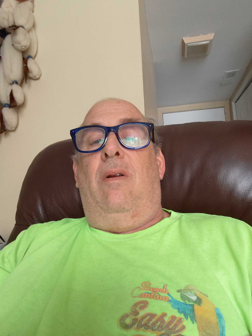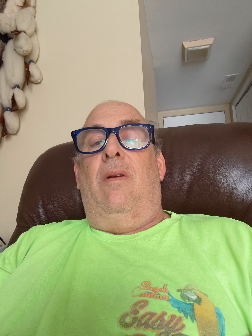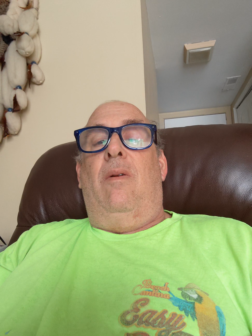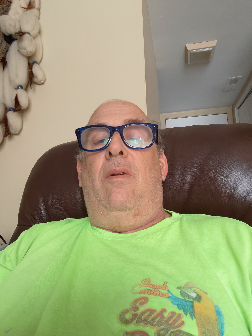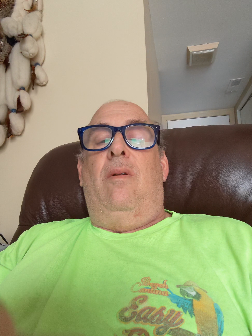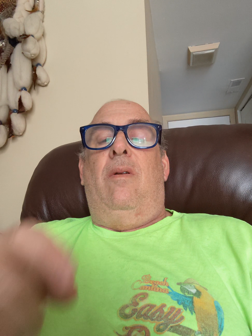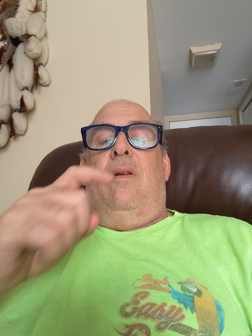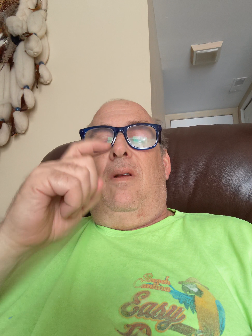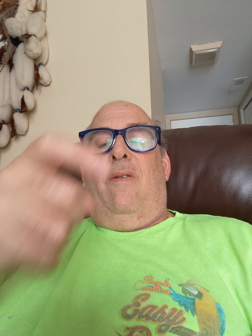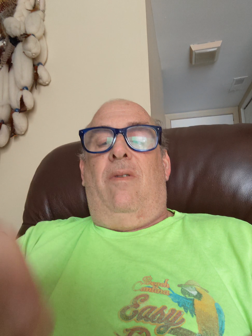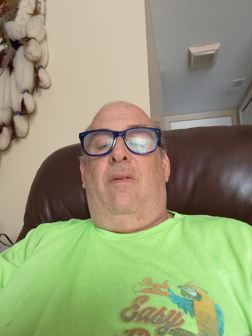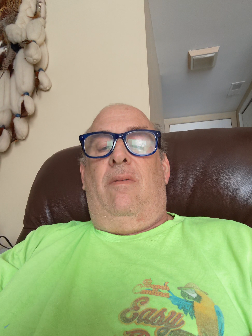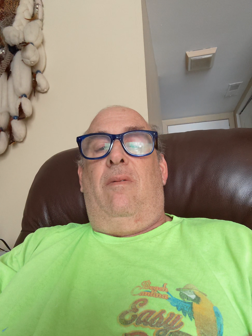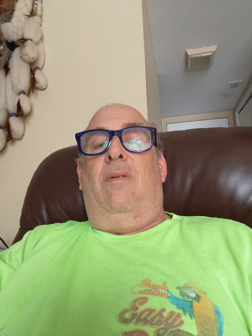gift